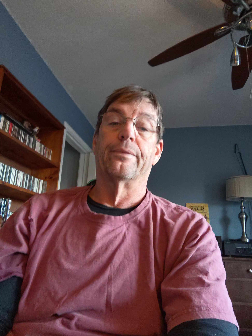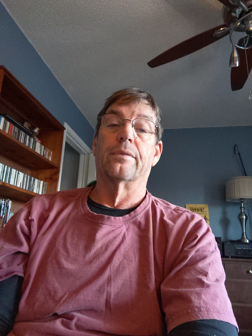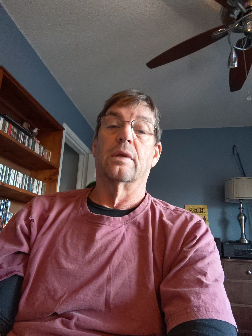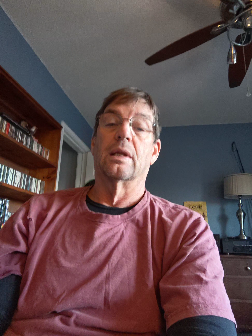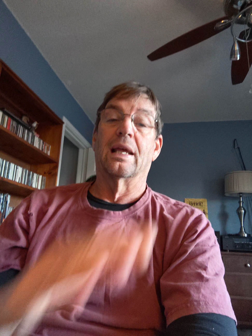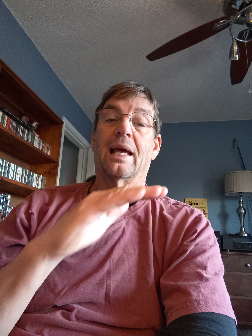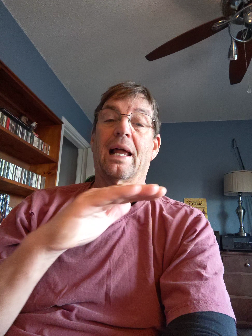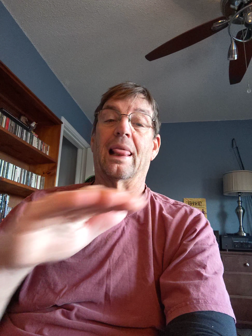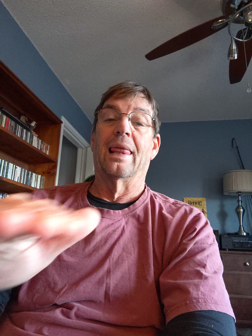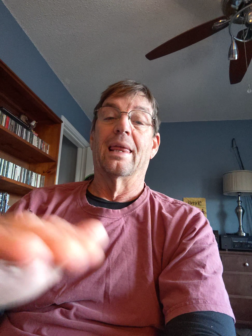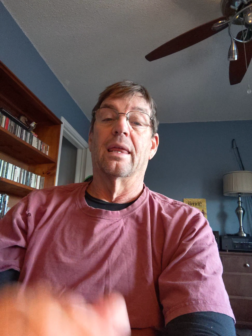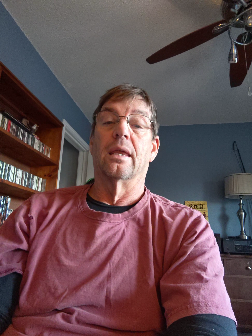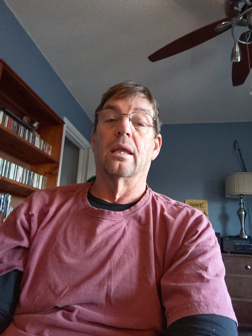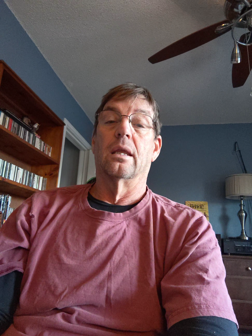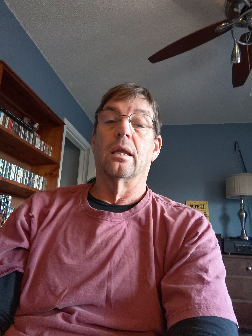clean